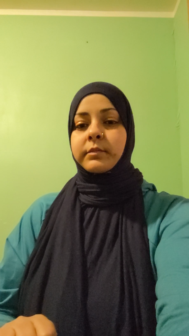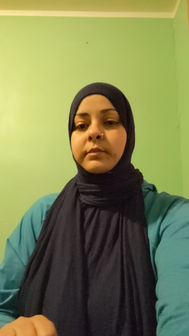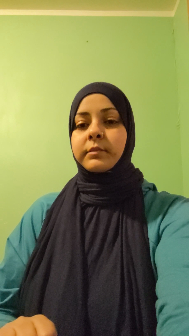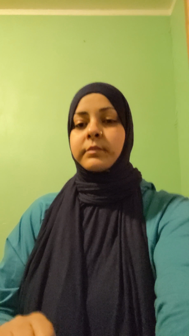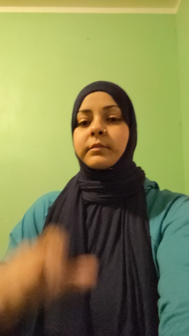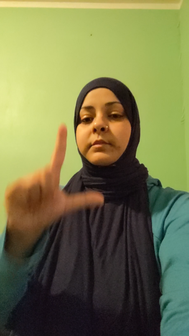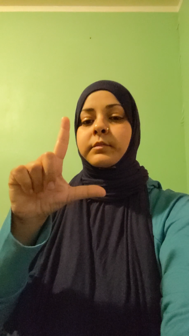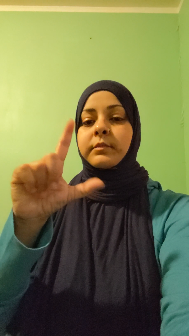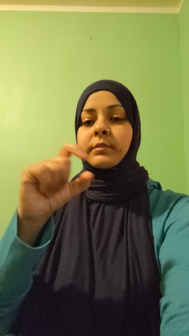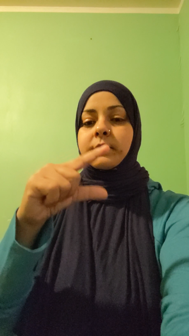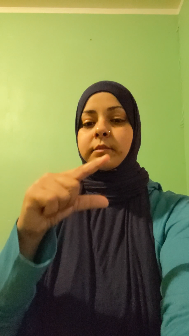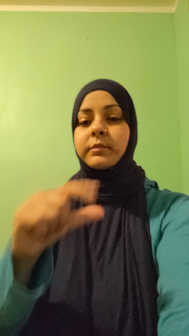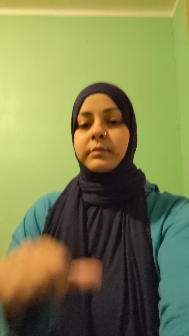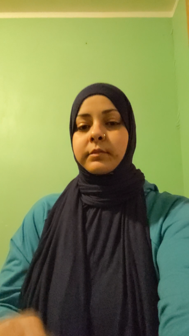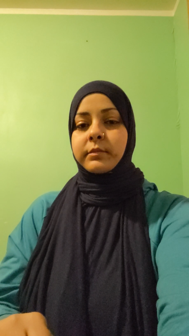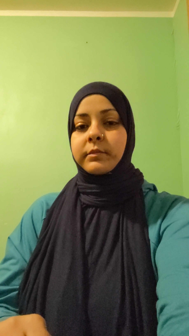leg